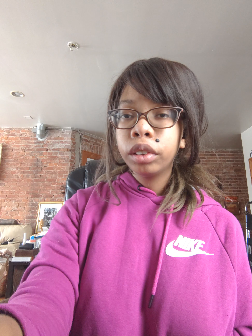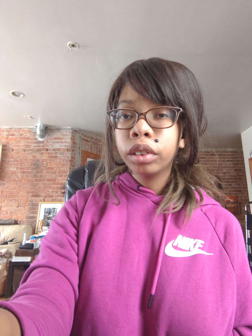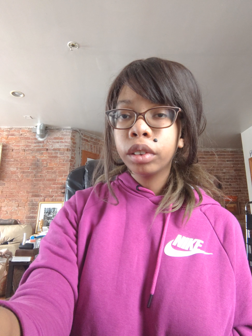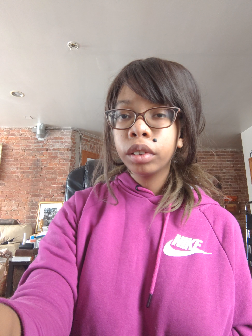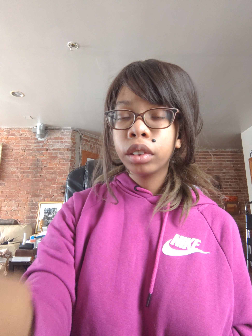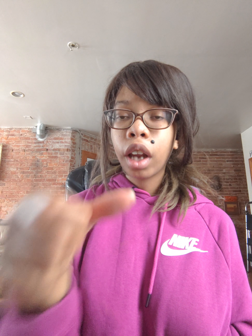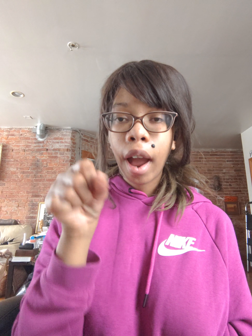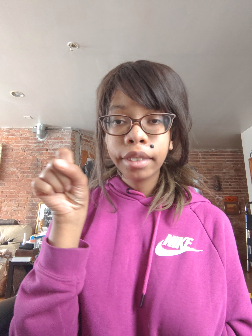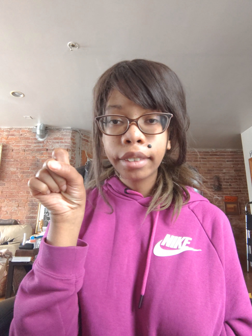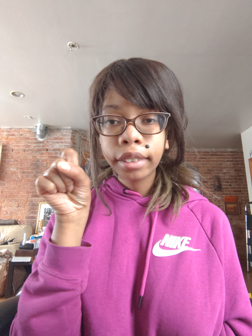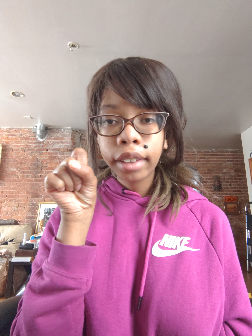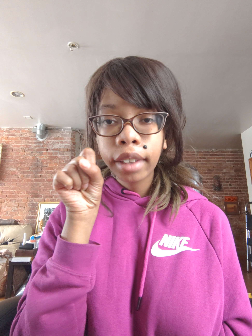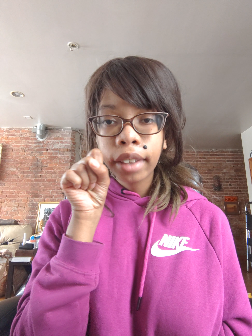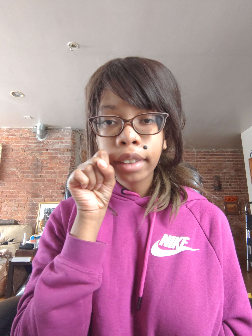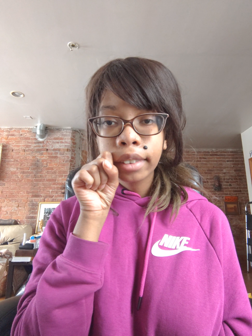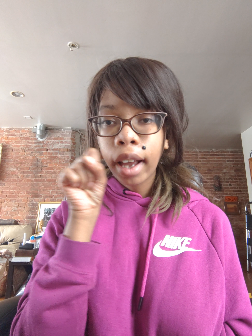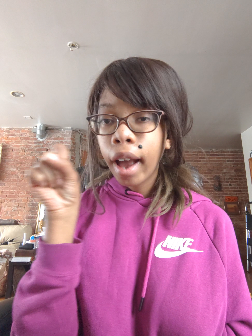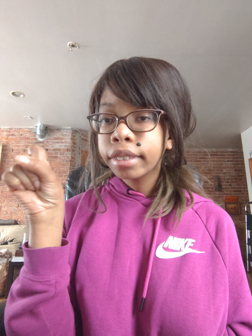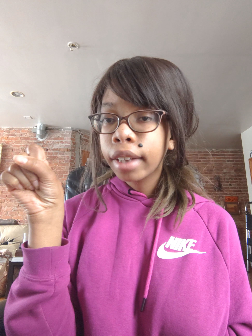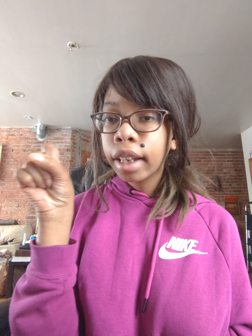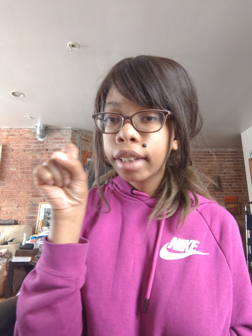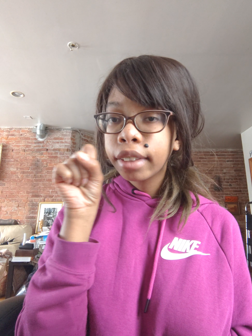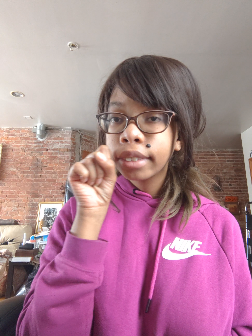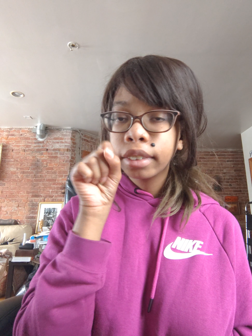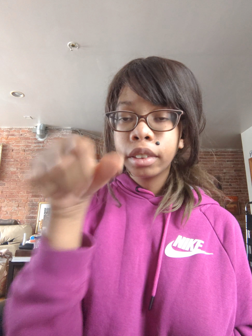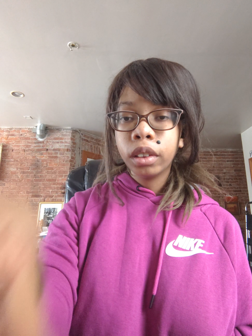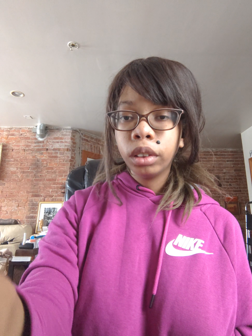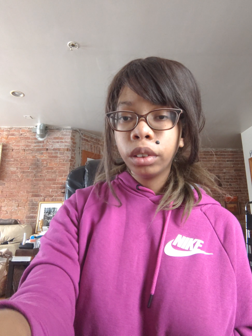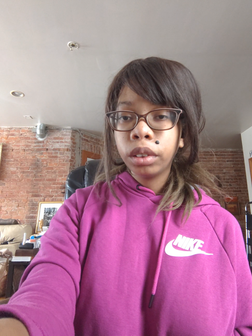carrot